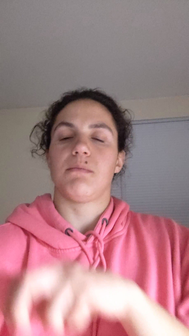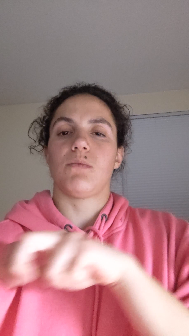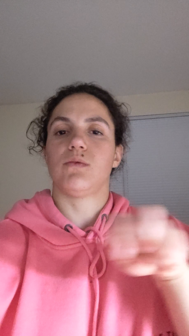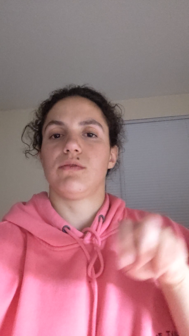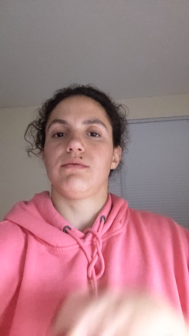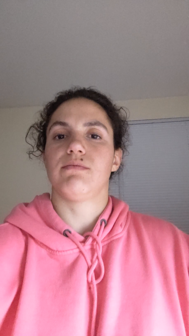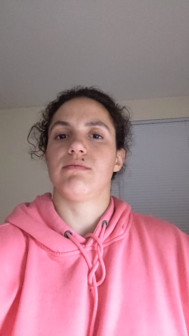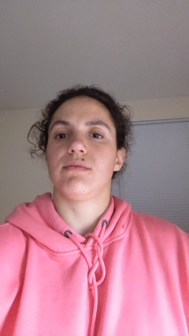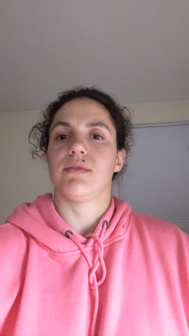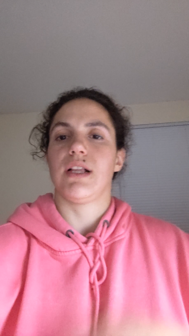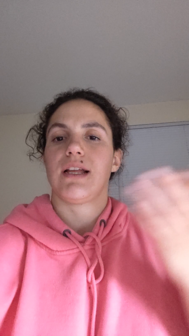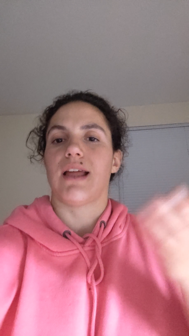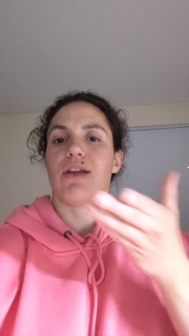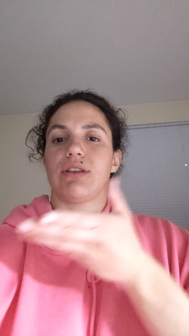carry